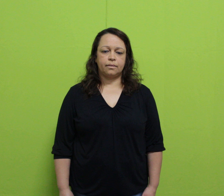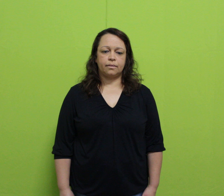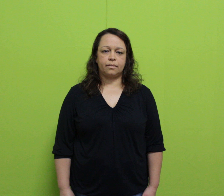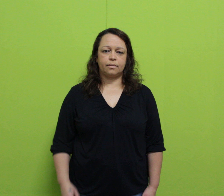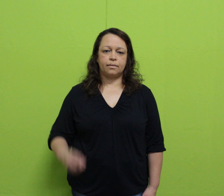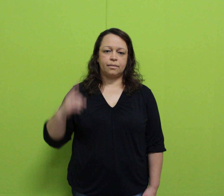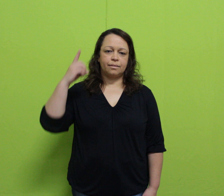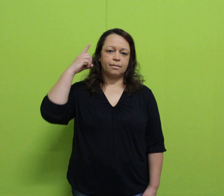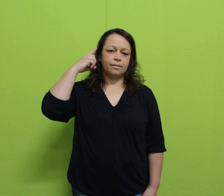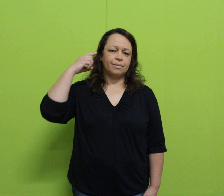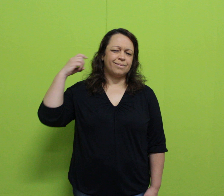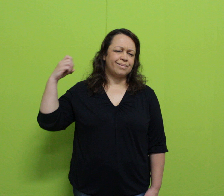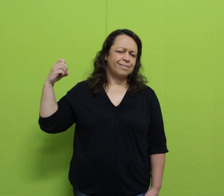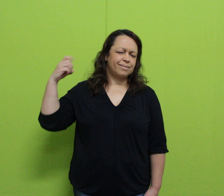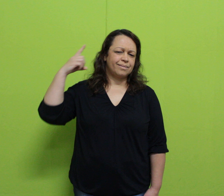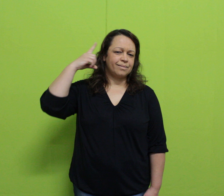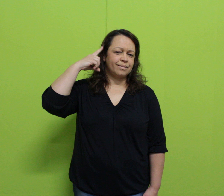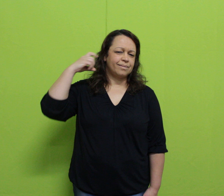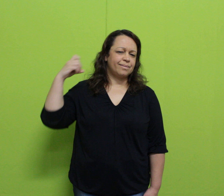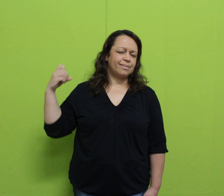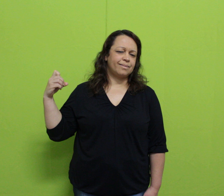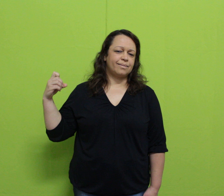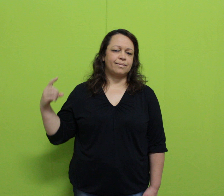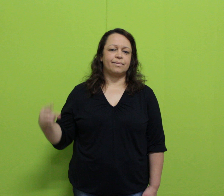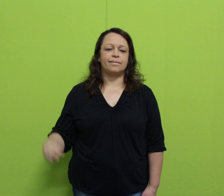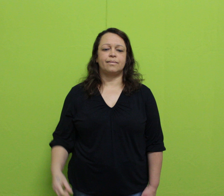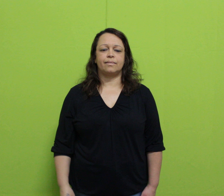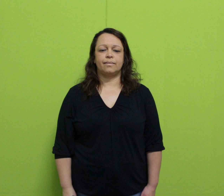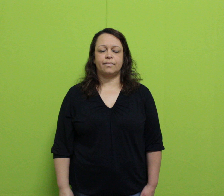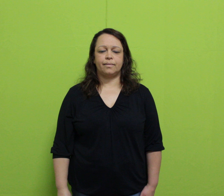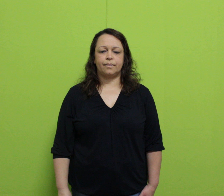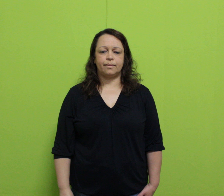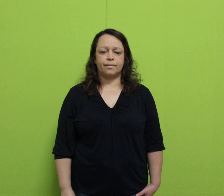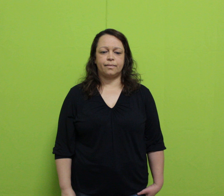barulho